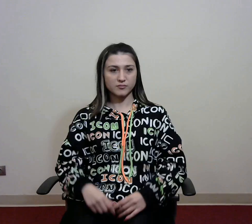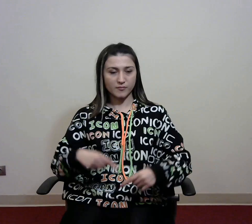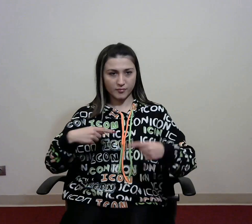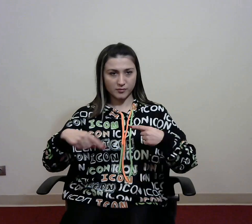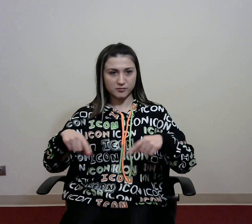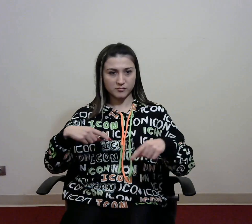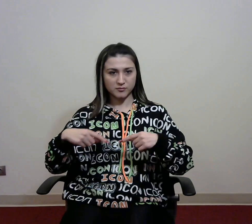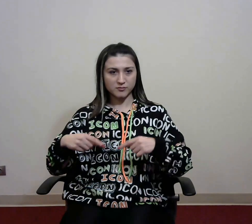futbol